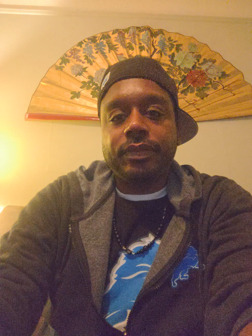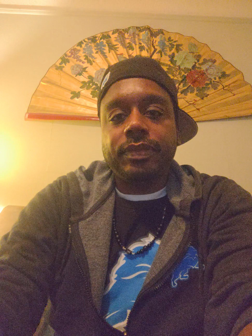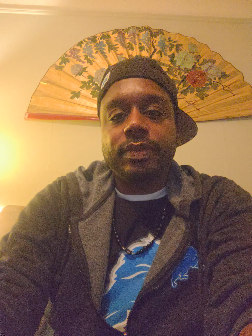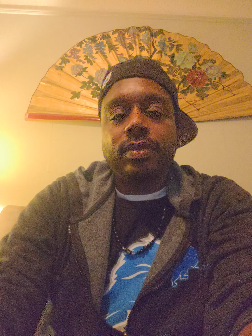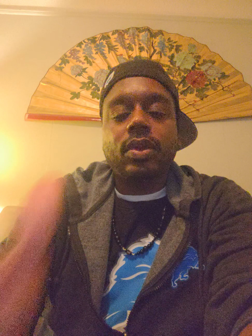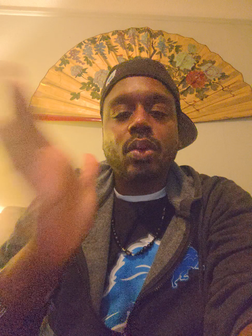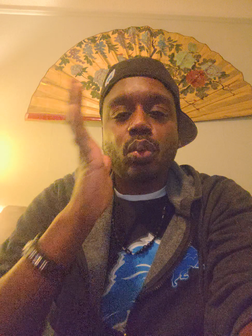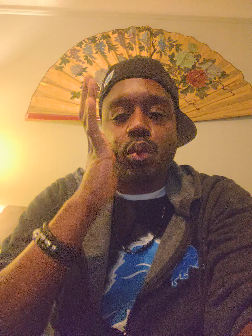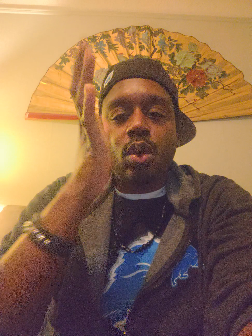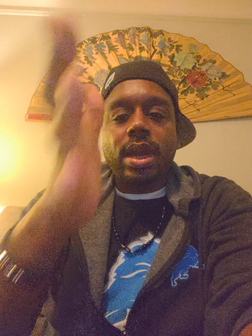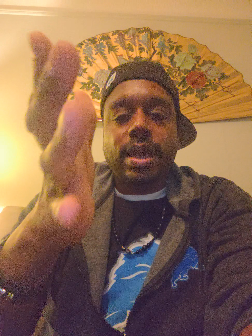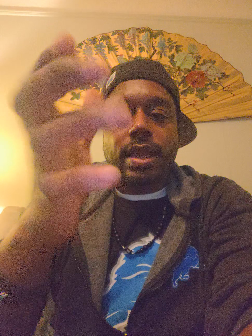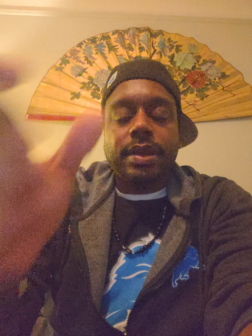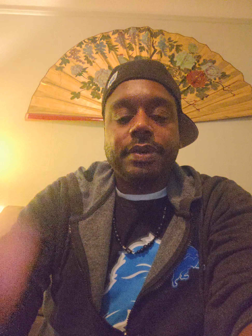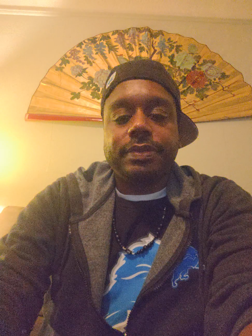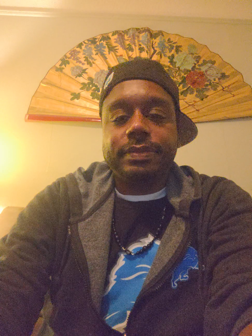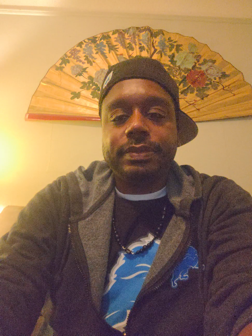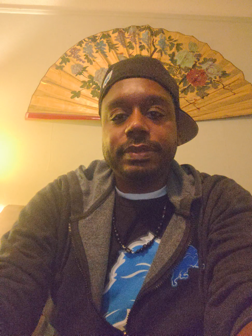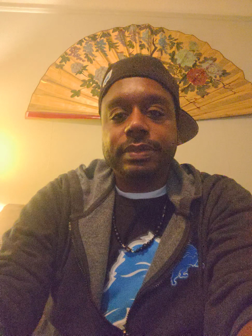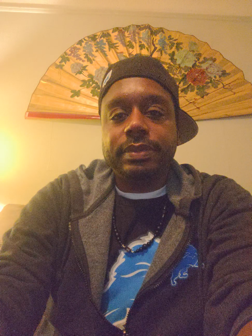will